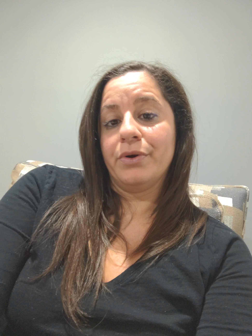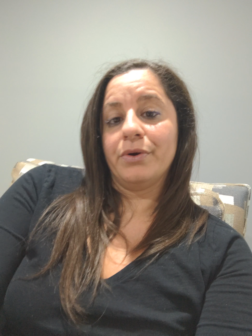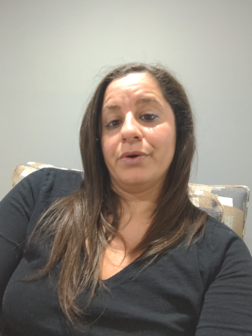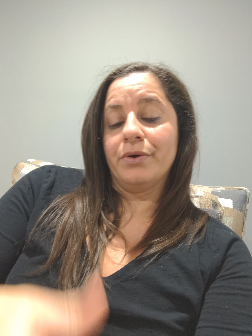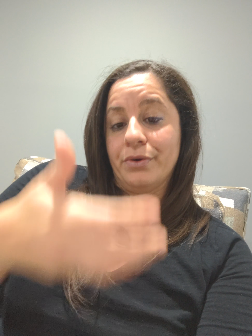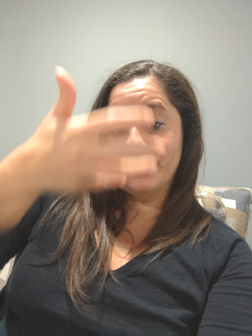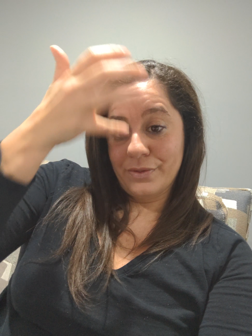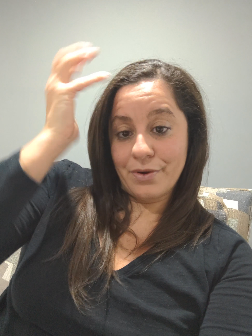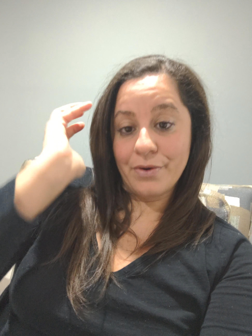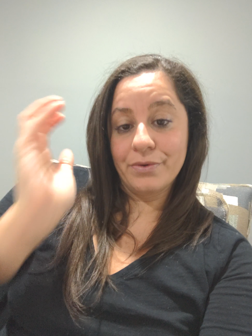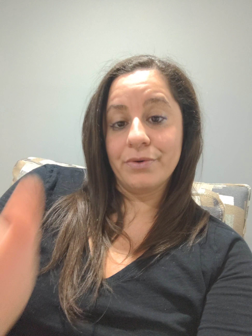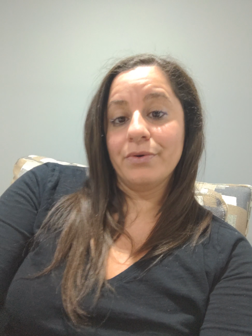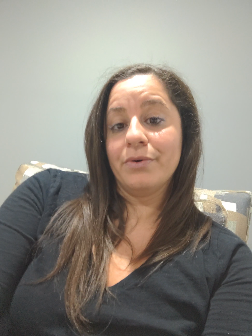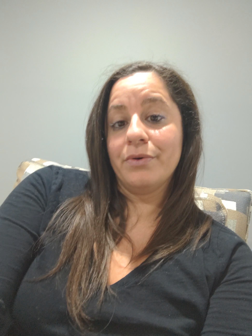lion